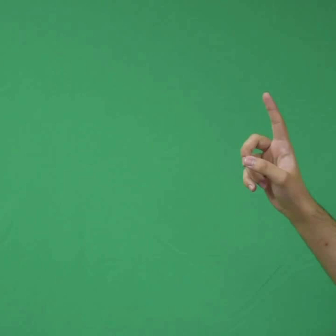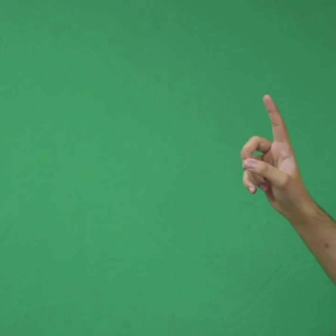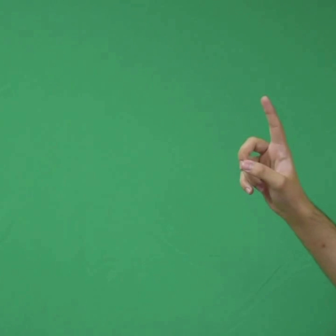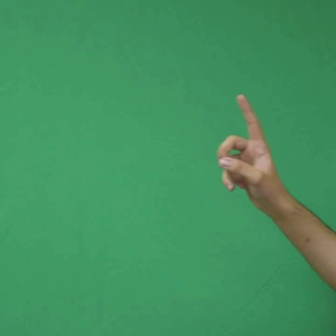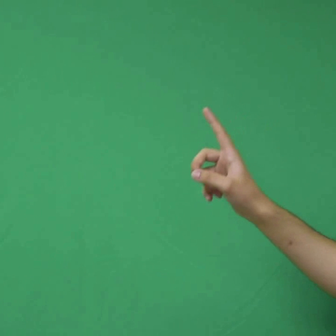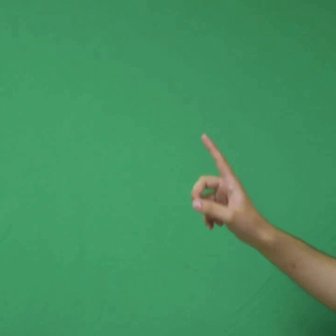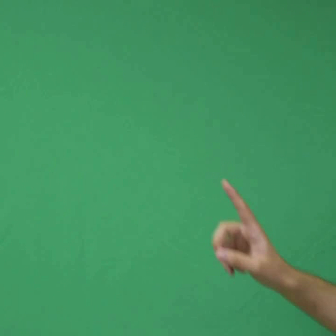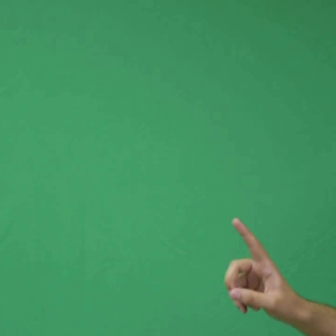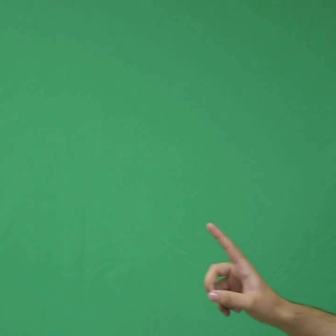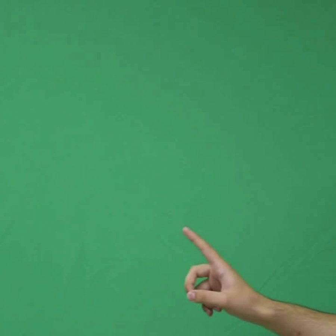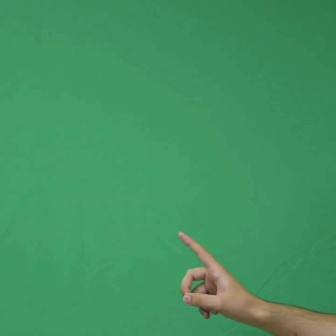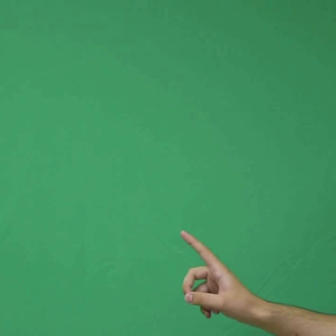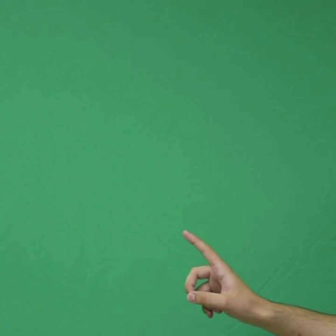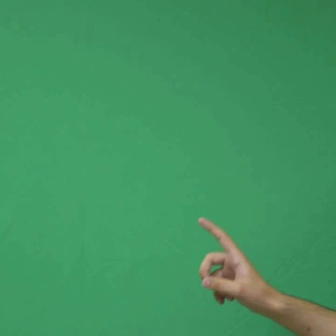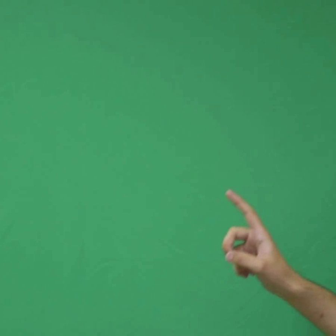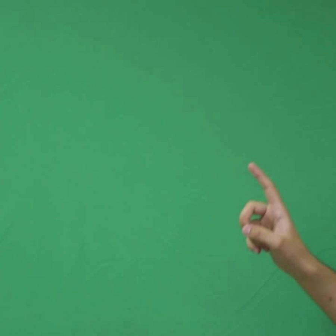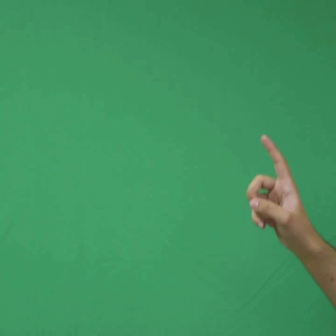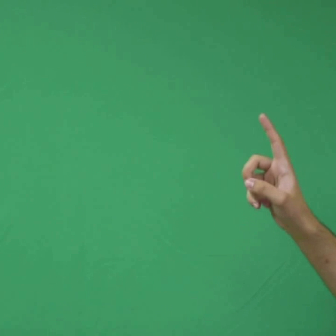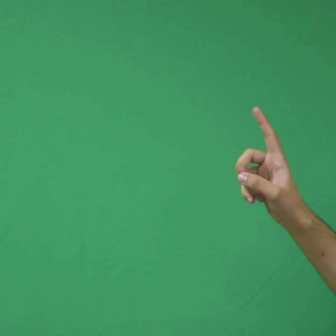Z